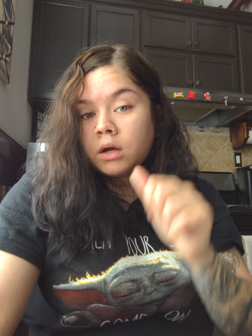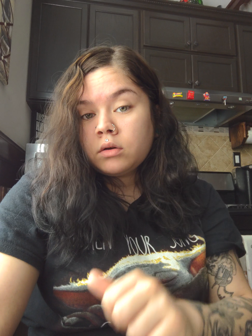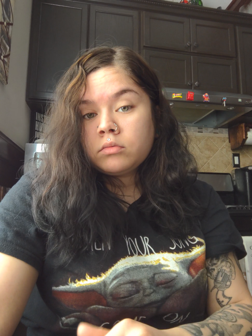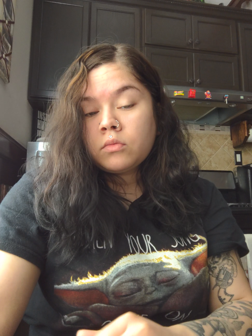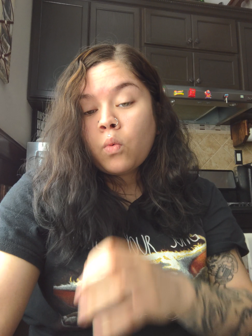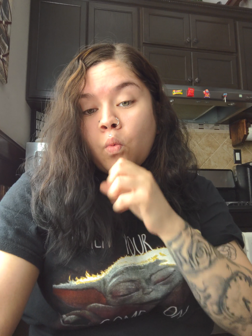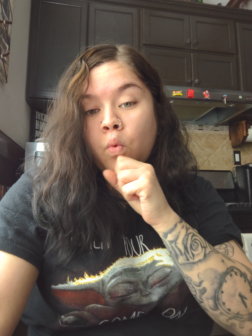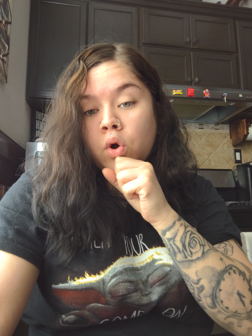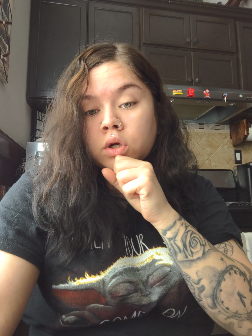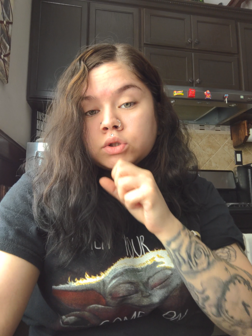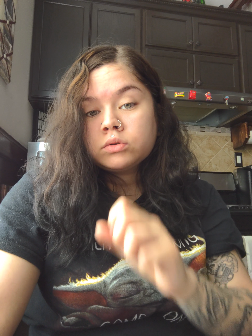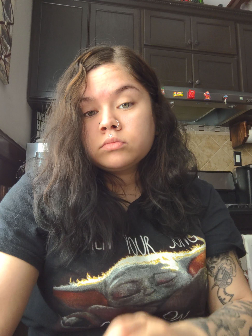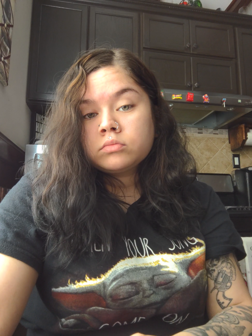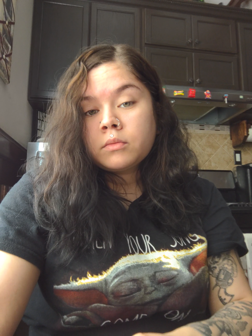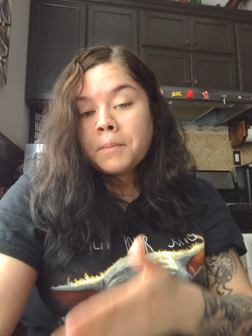orange